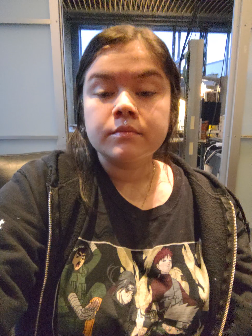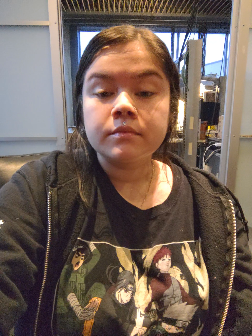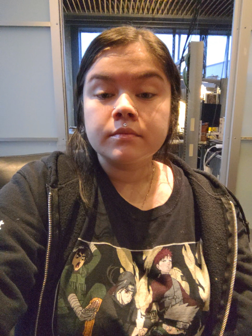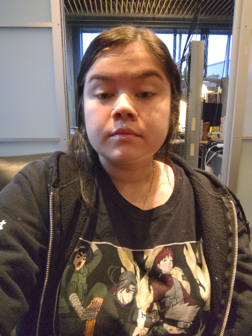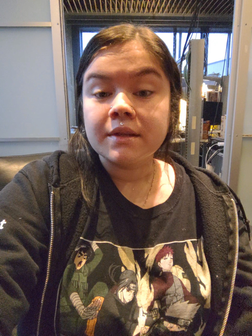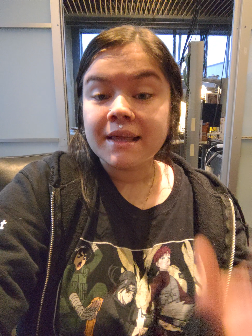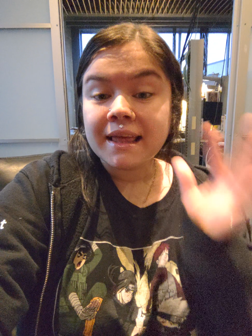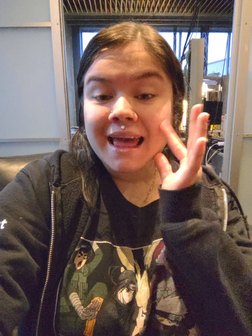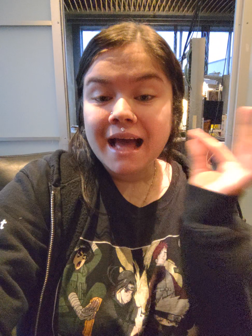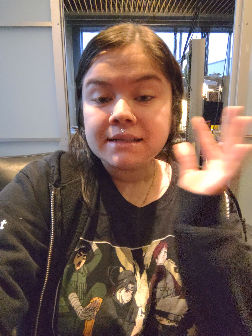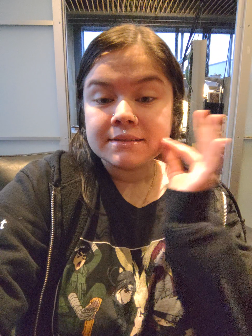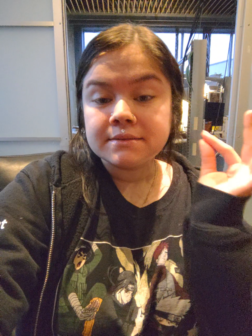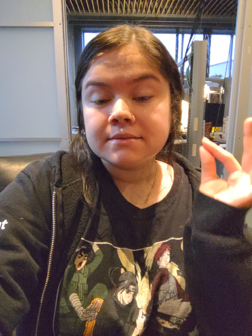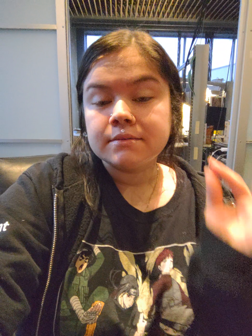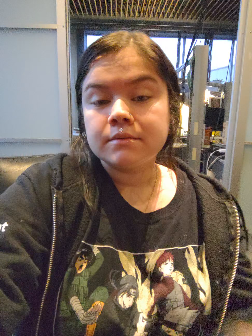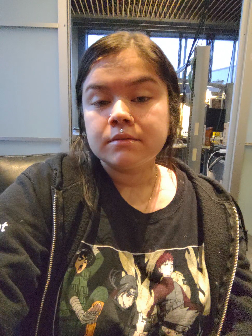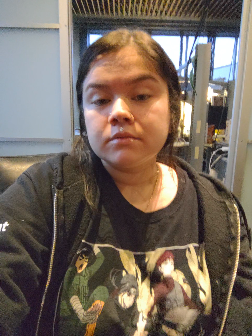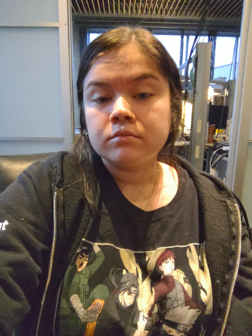cat